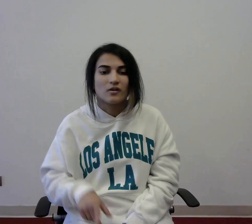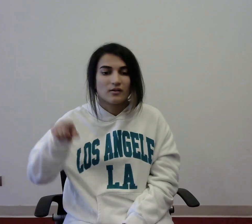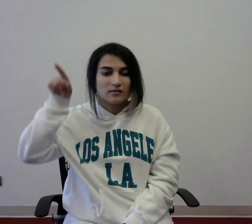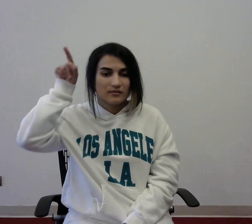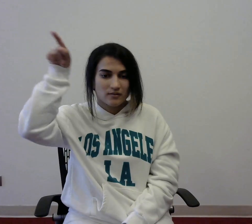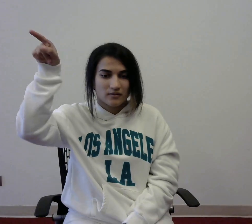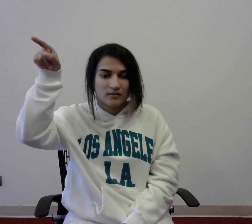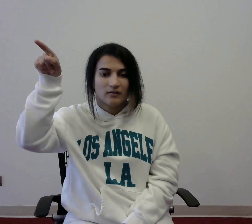onun